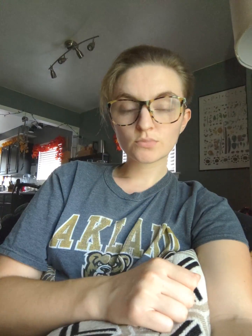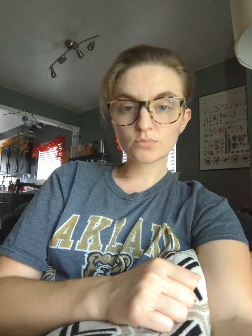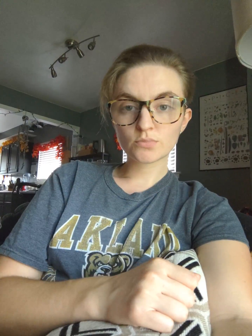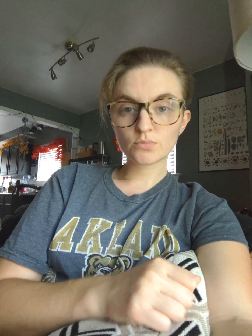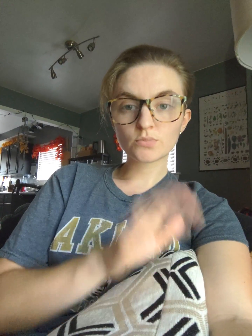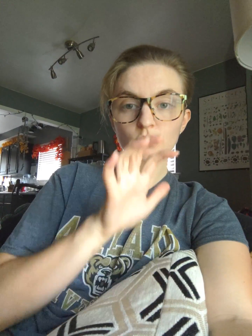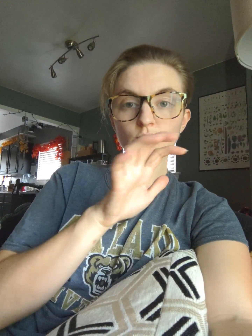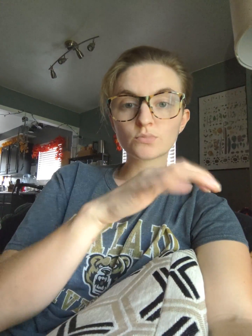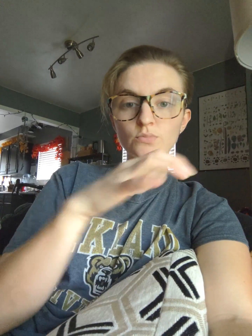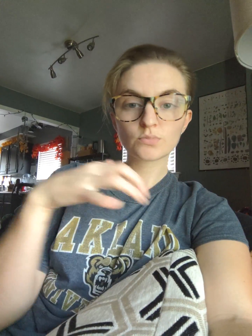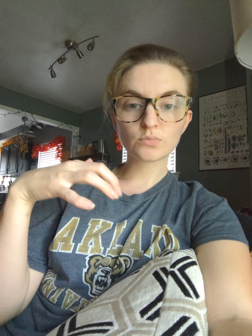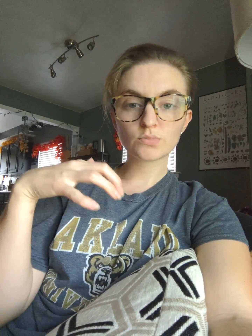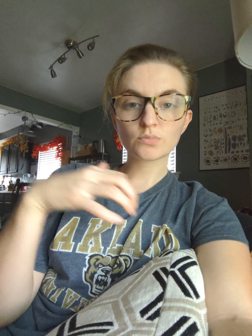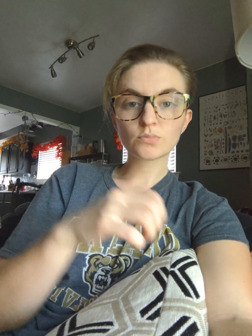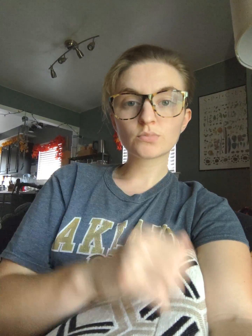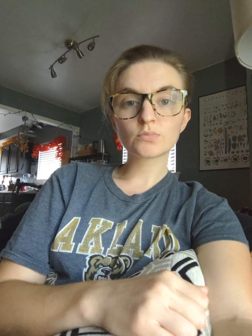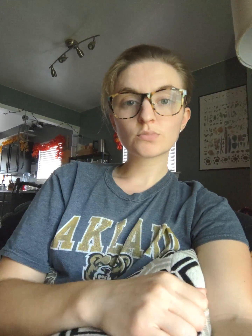grapes